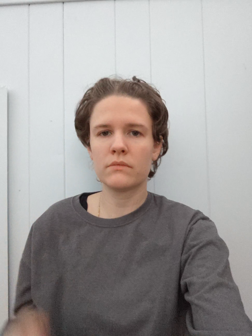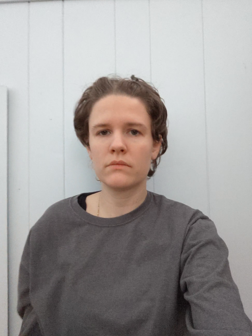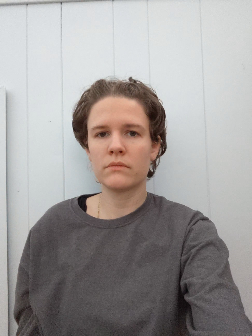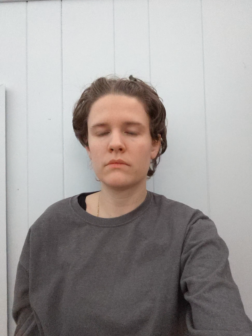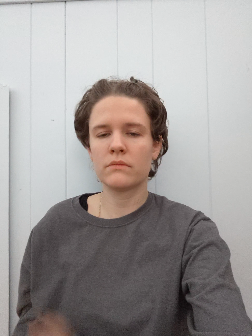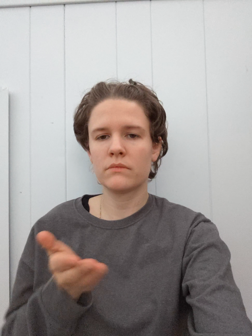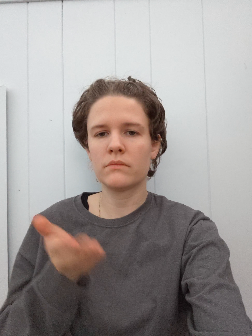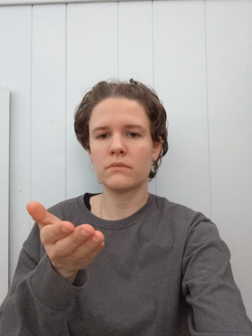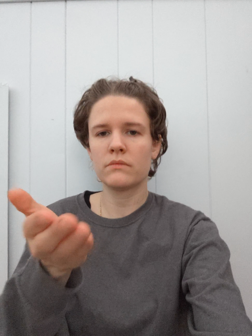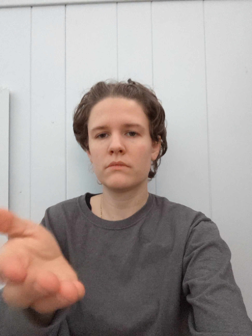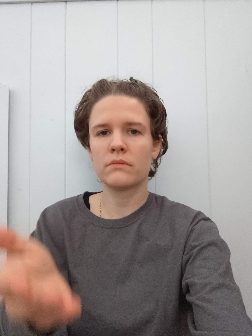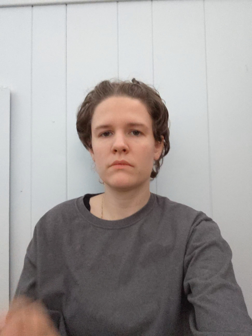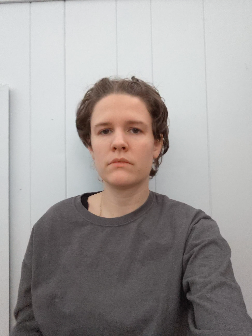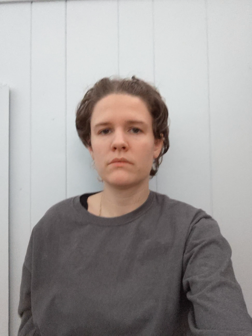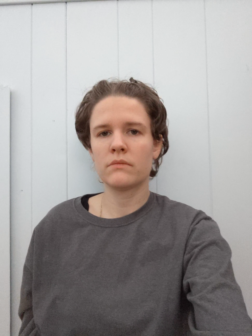boat